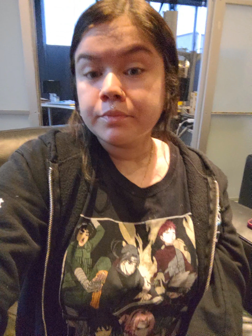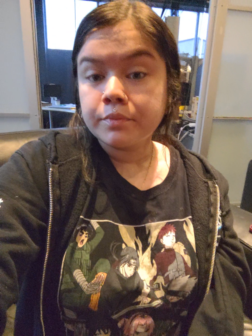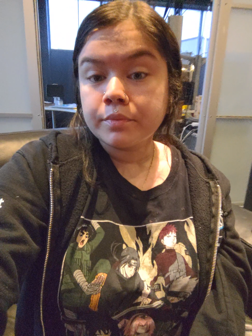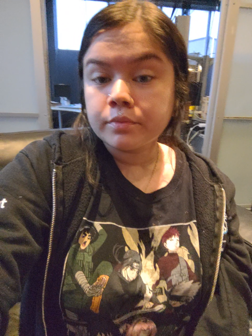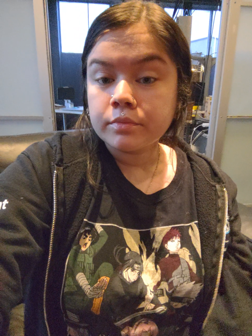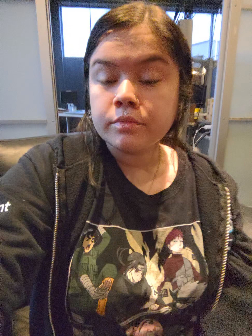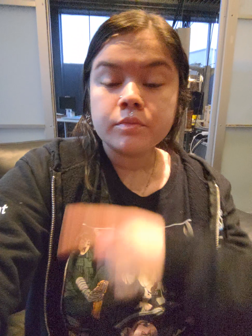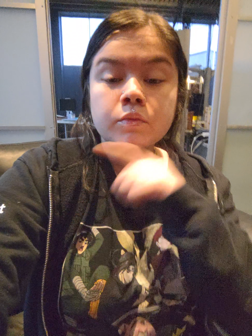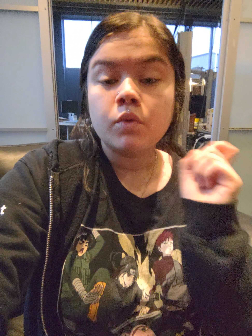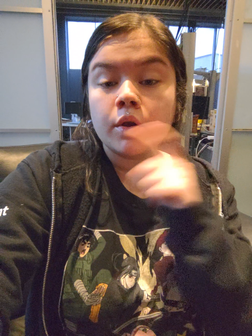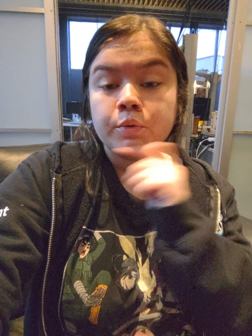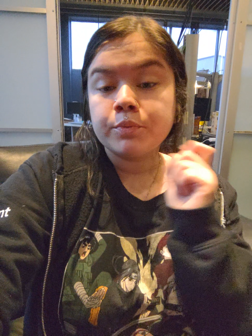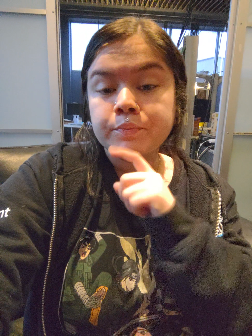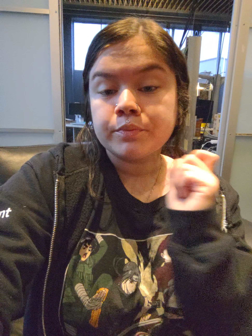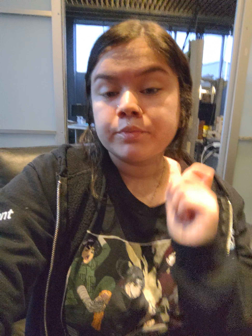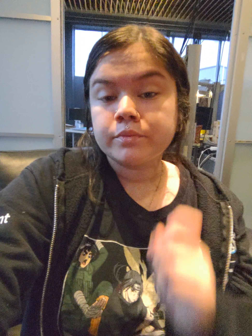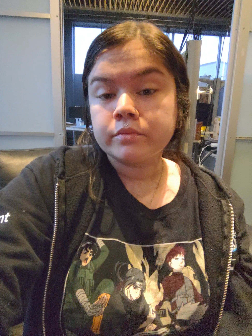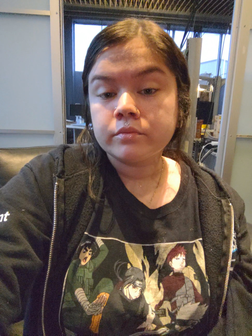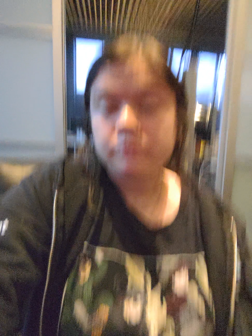dryer